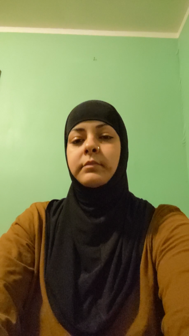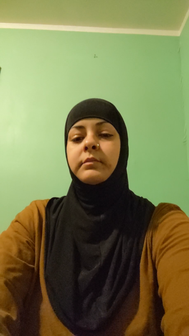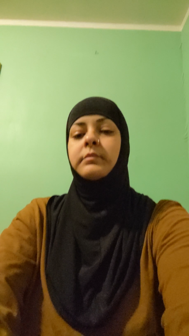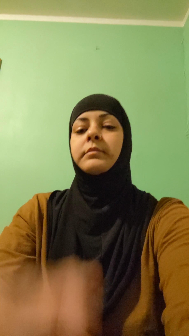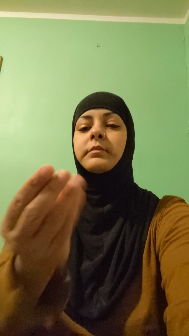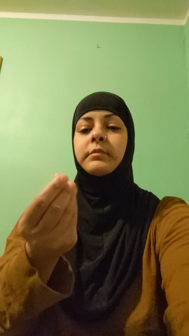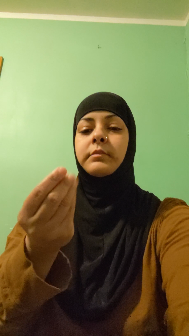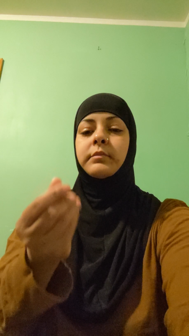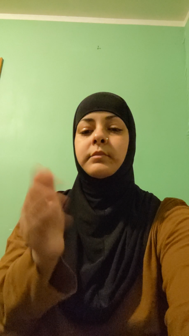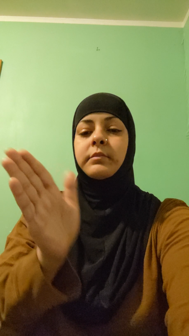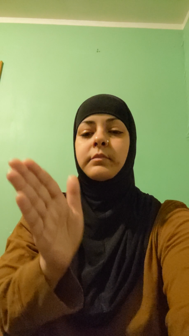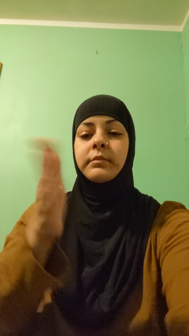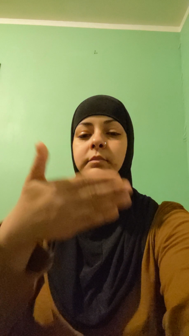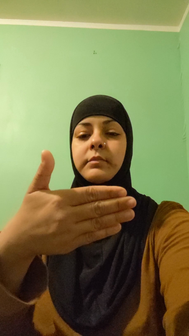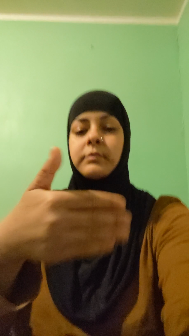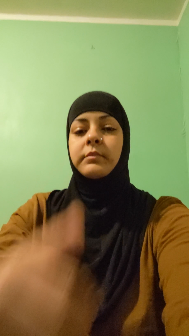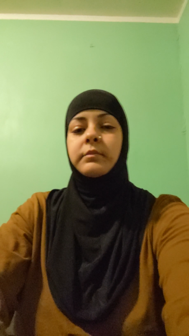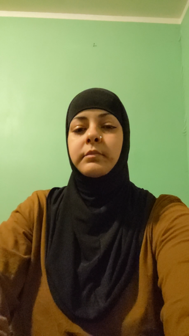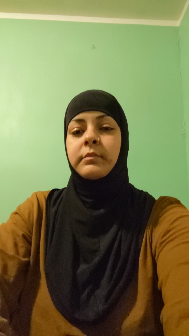sandbox